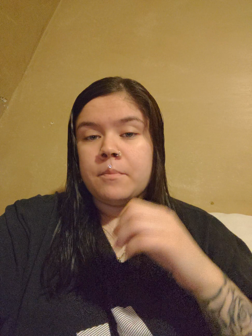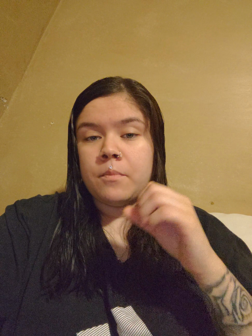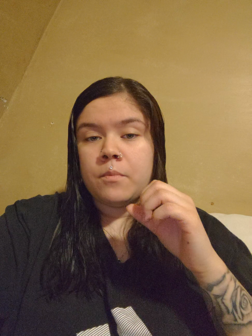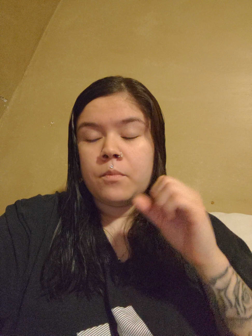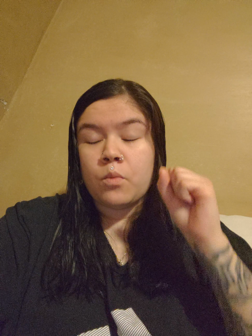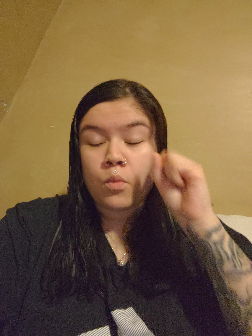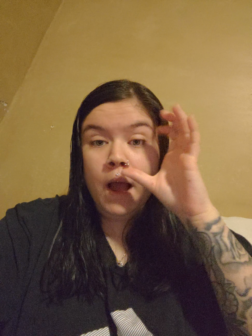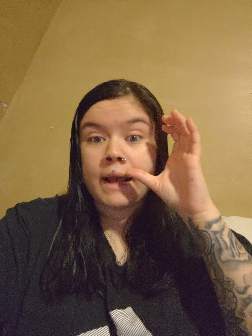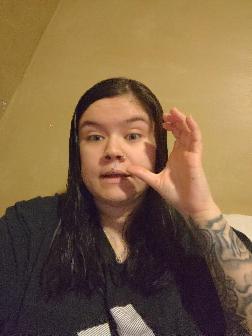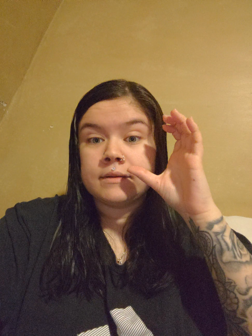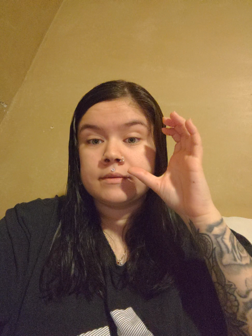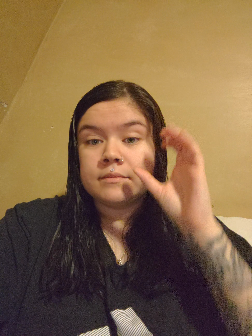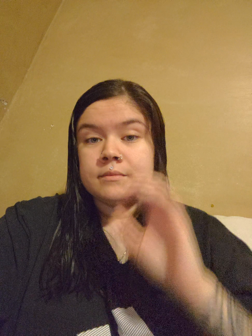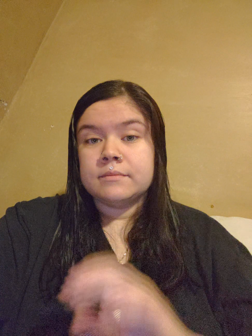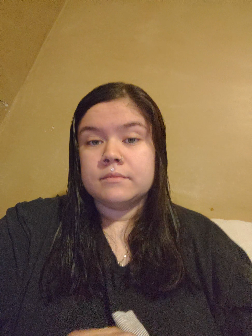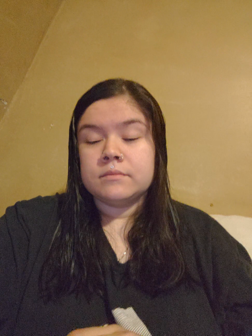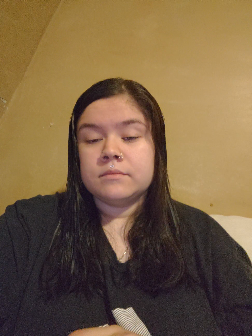wake